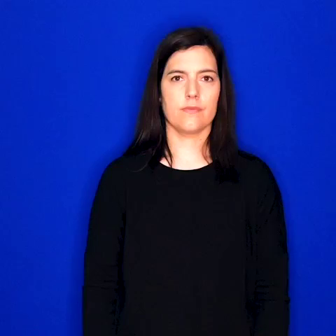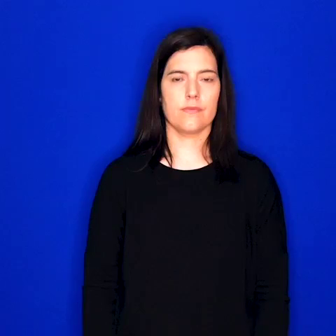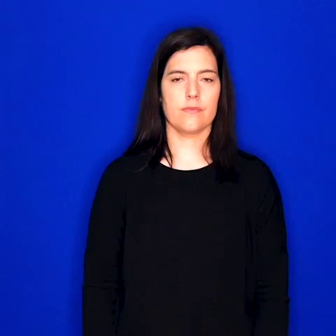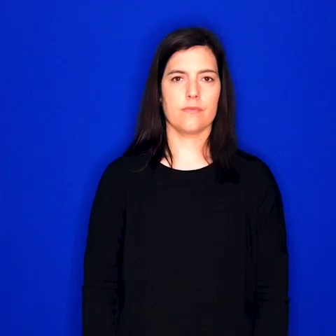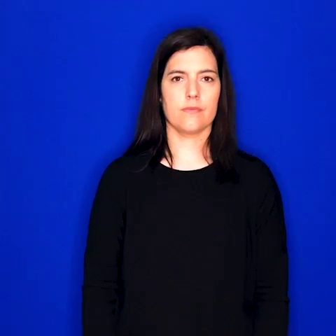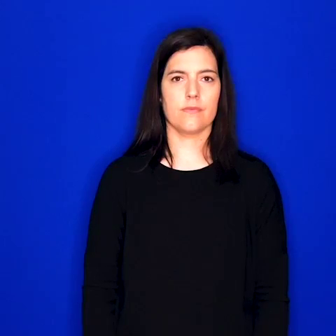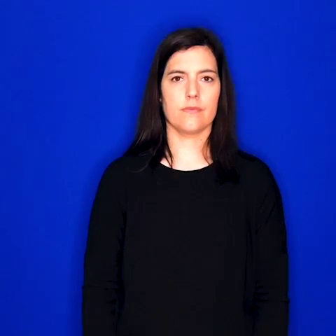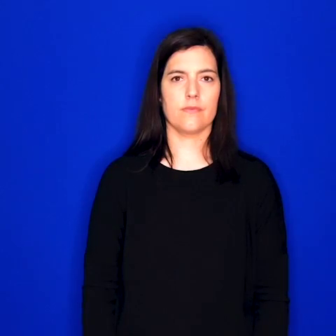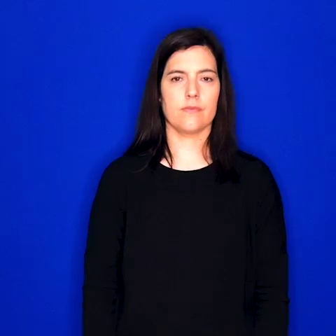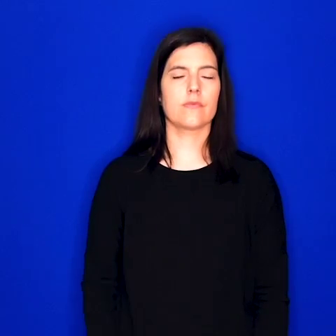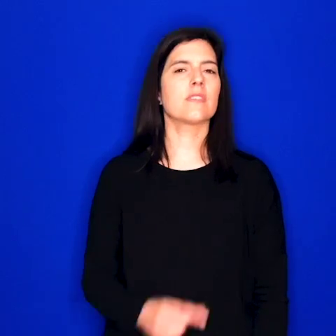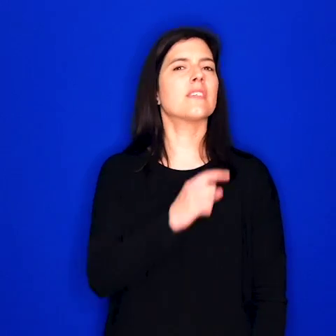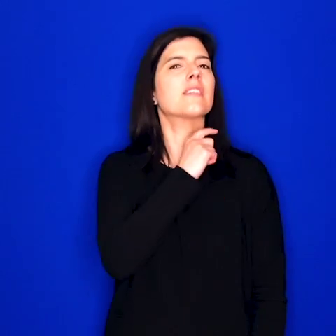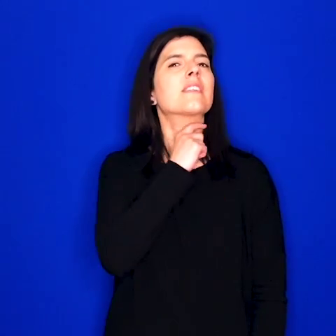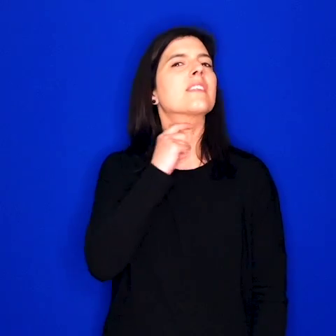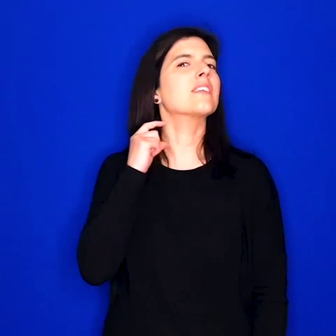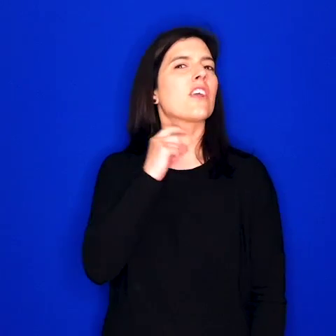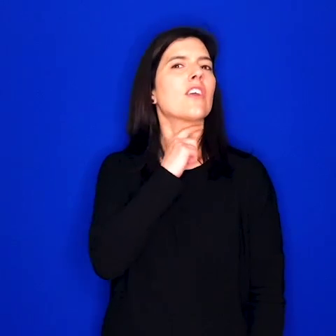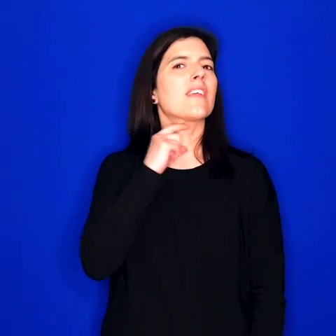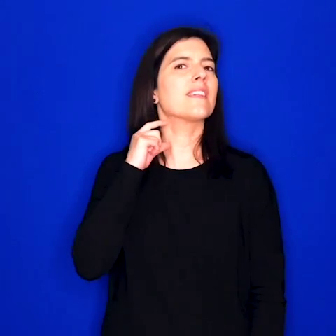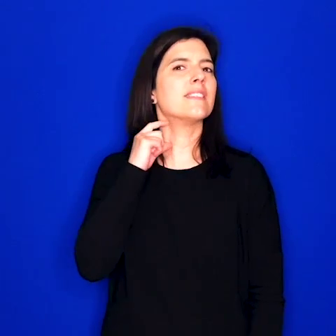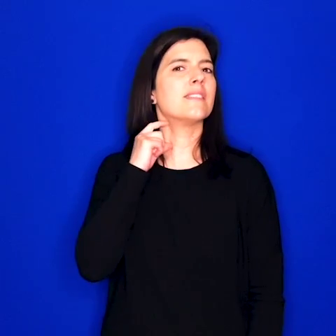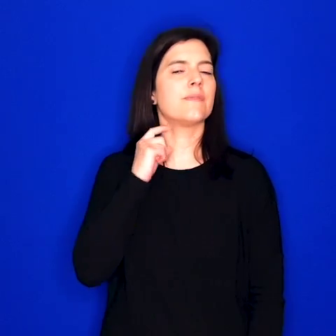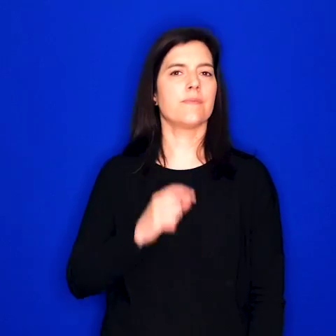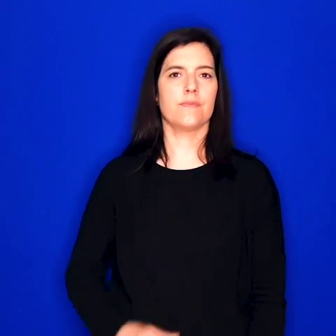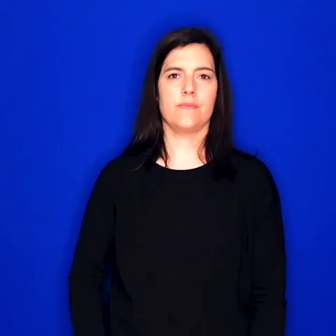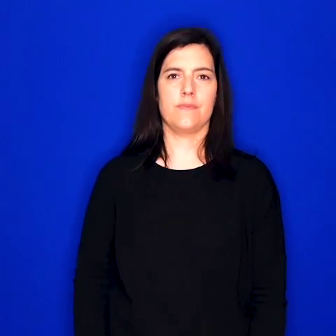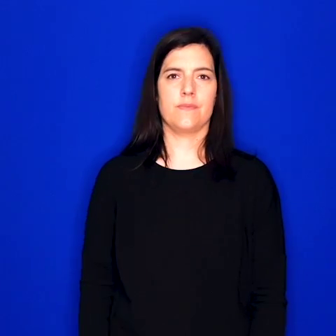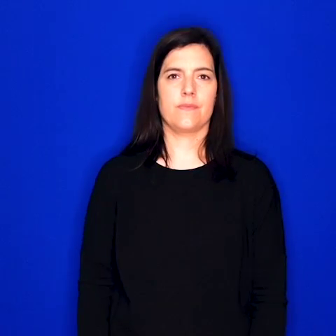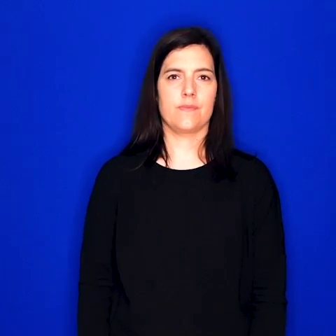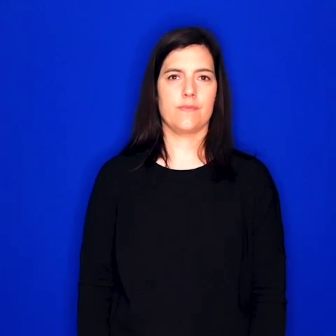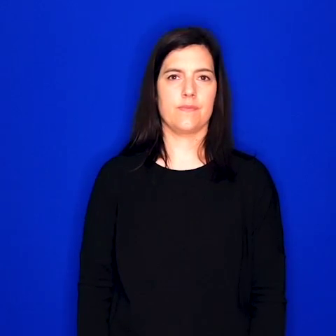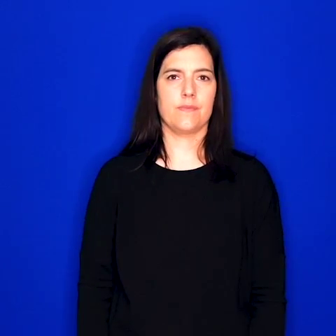tiroides